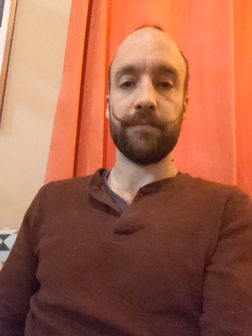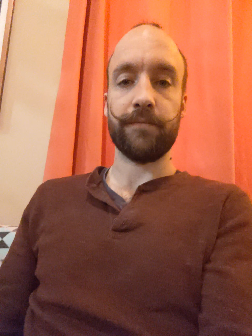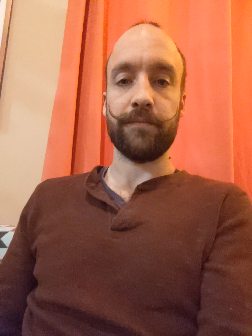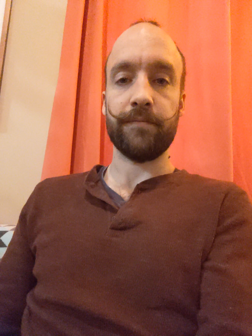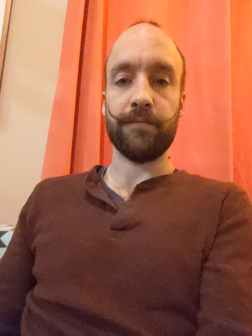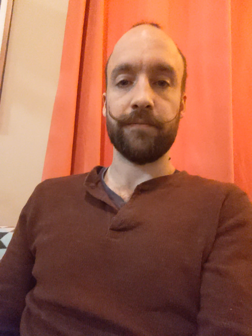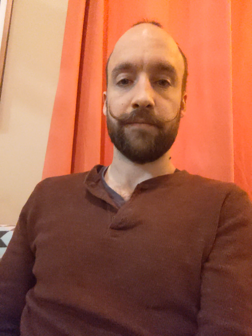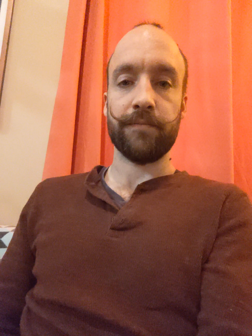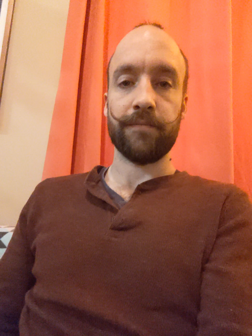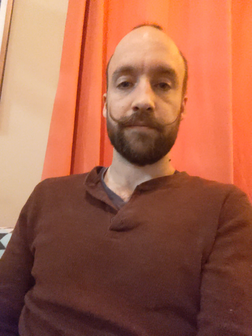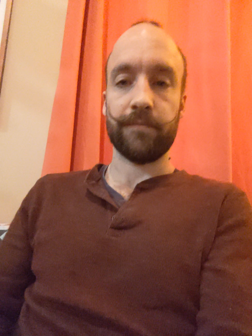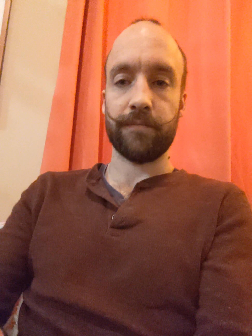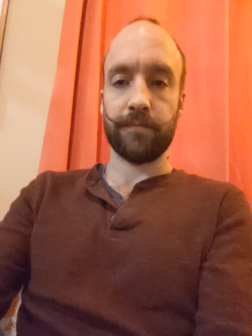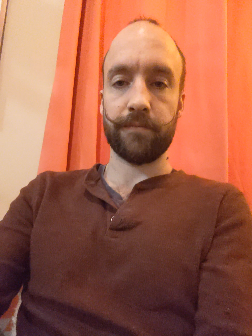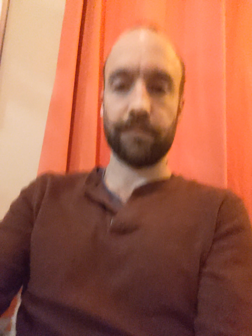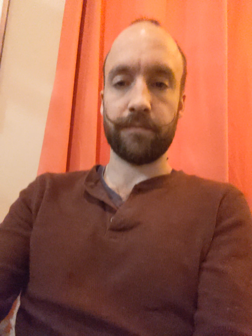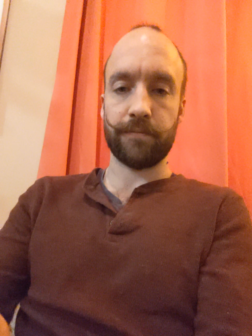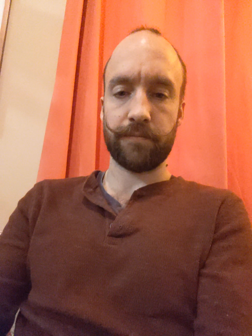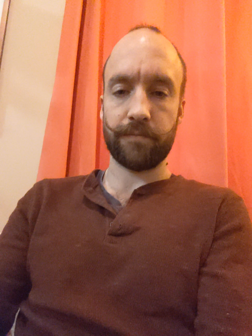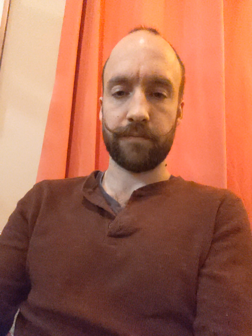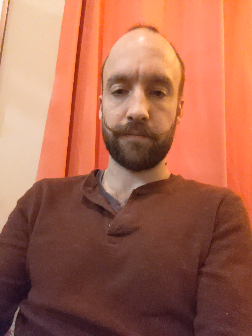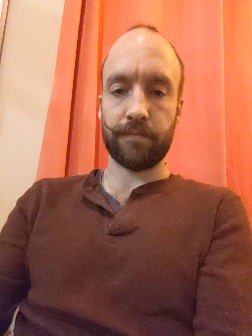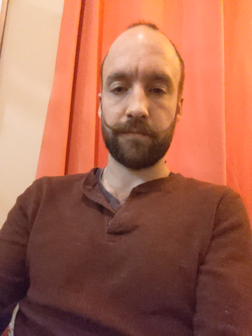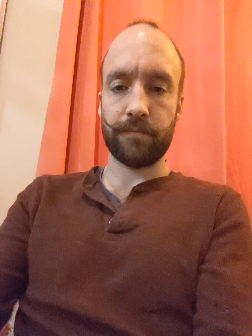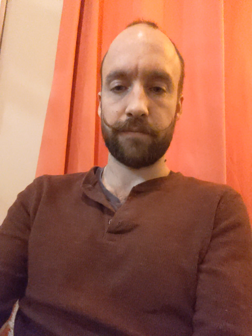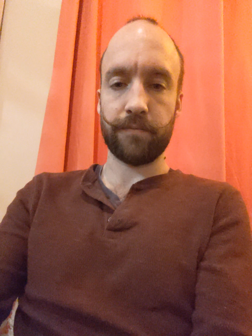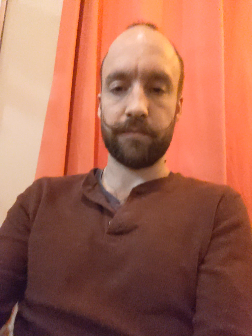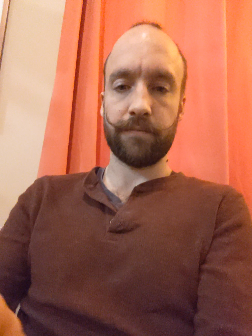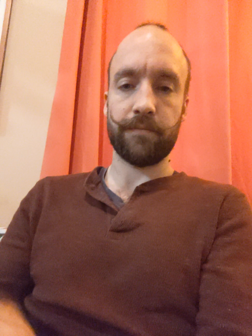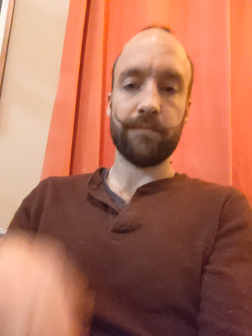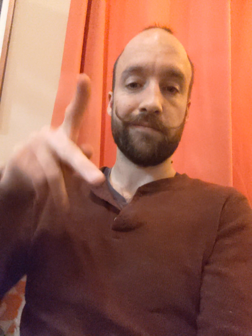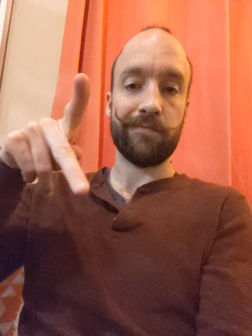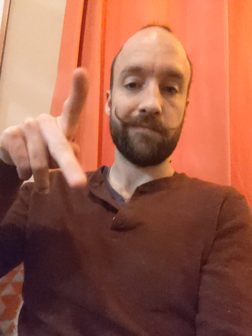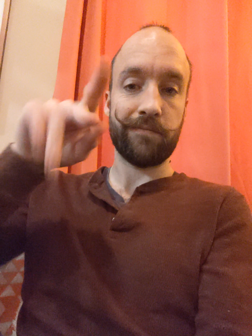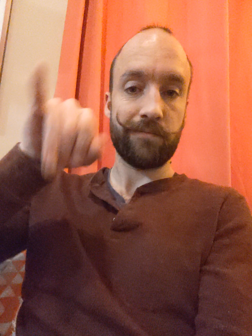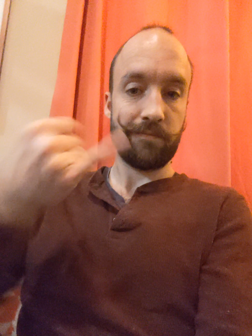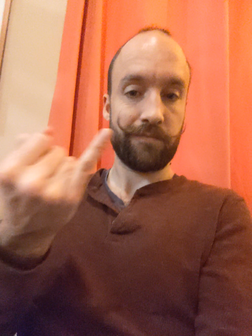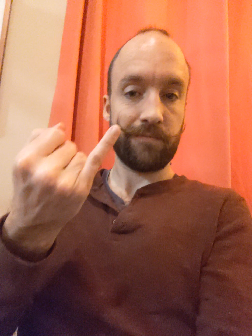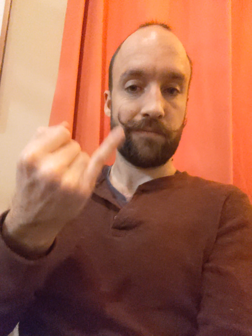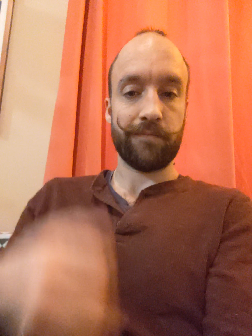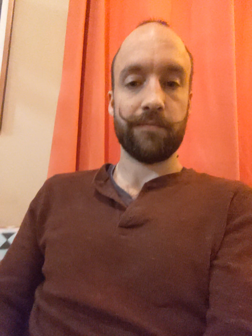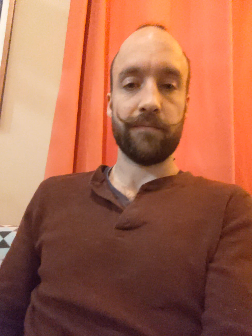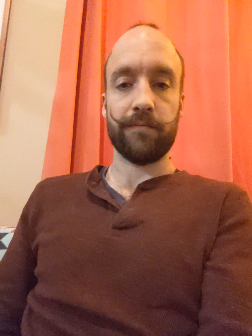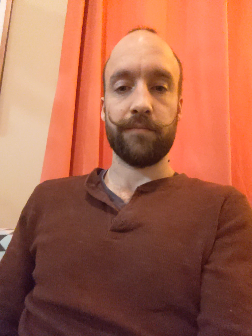pajamas